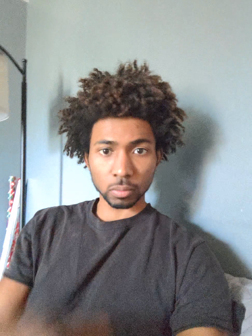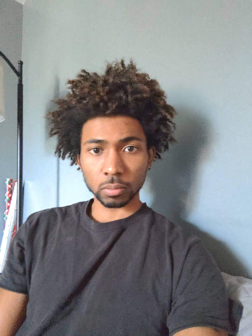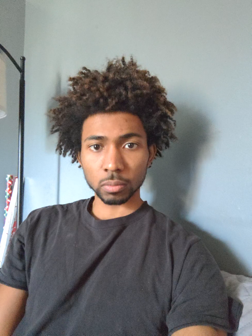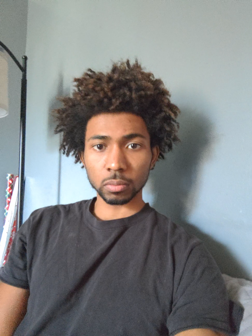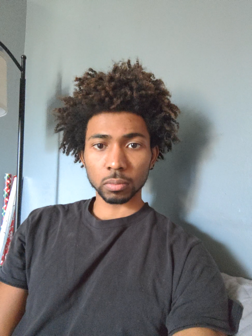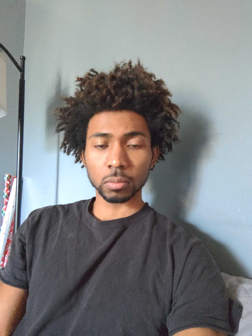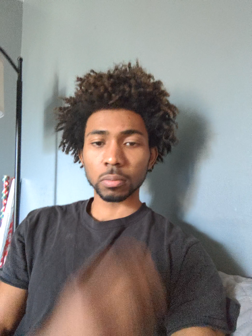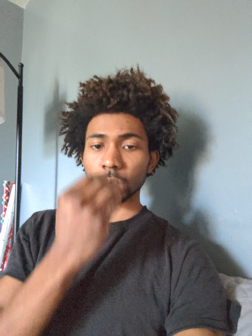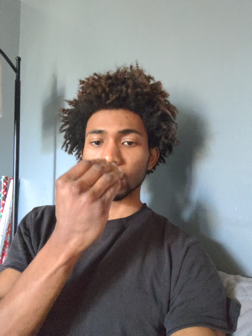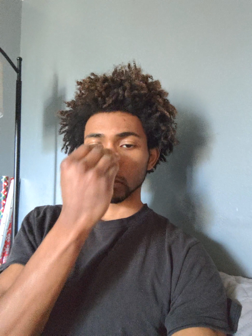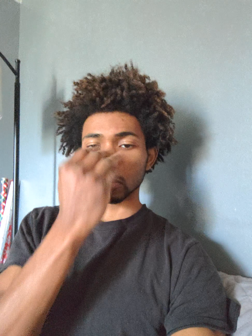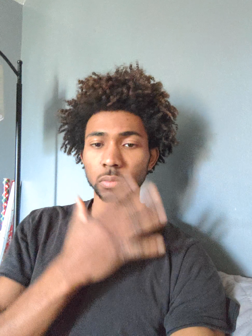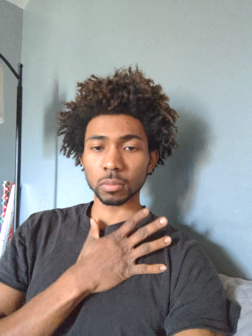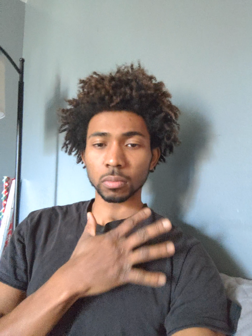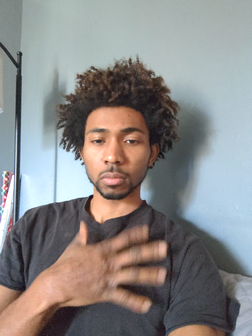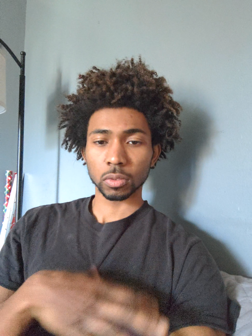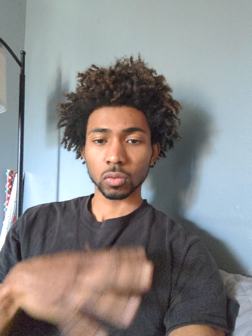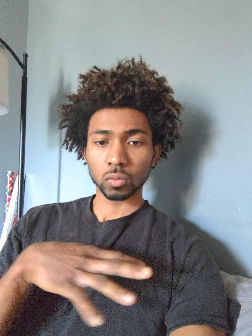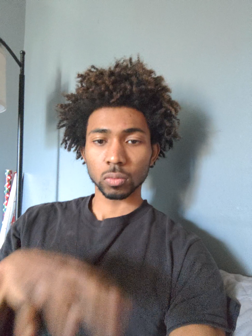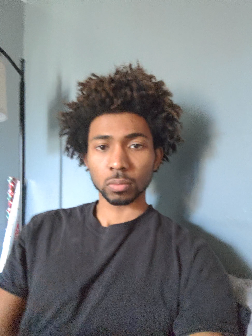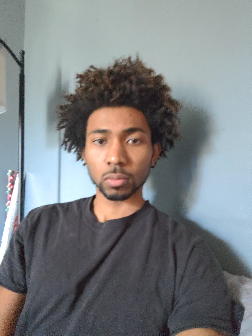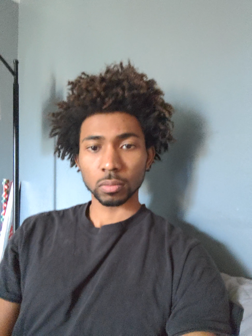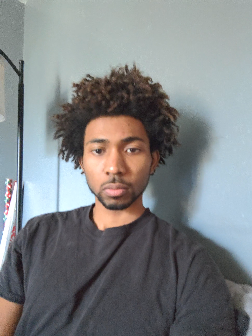pajamas